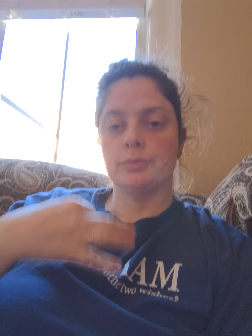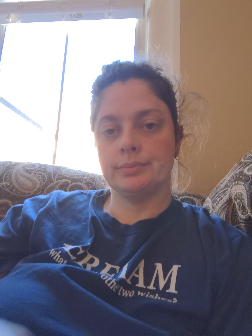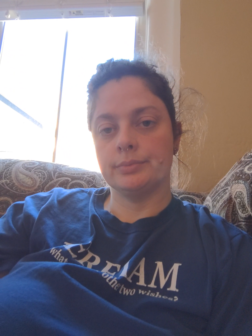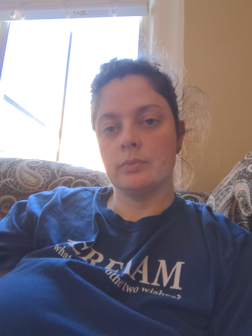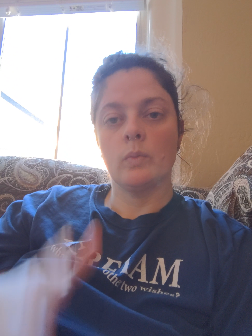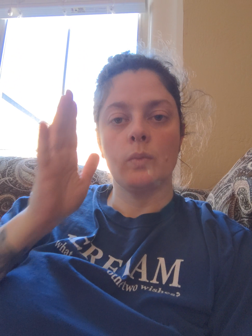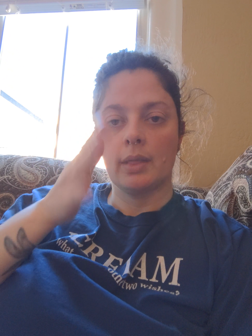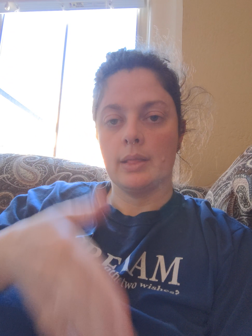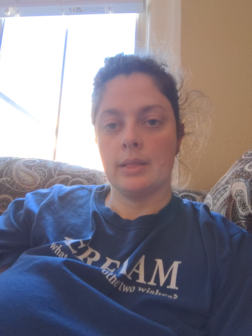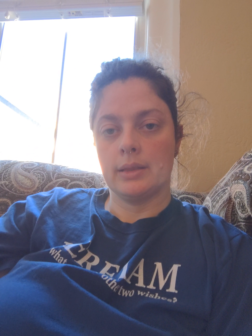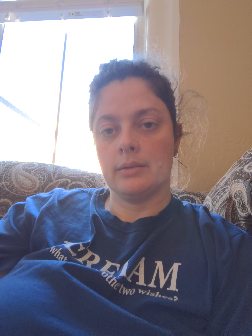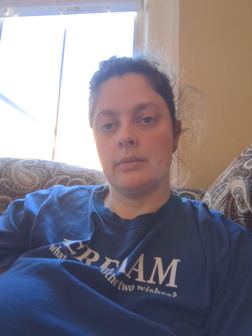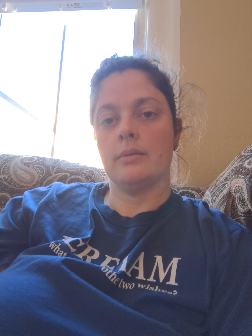will